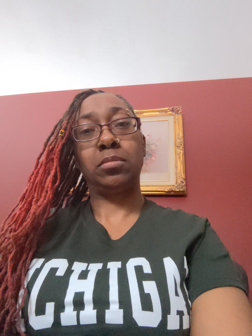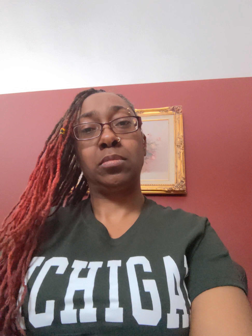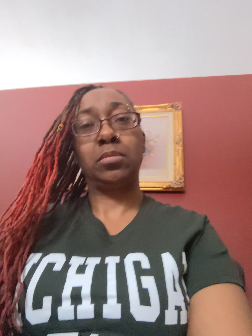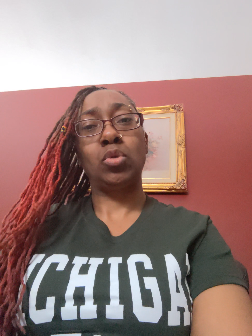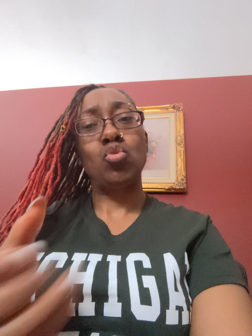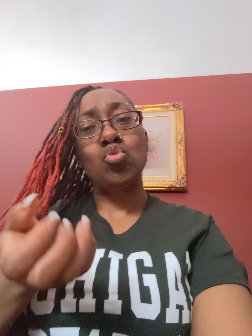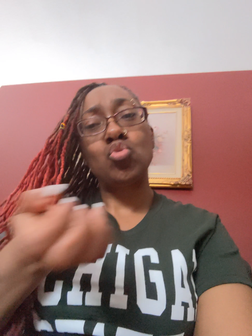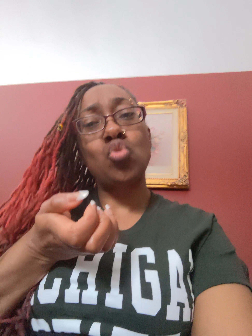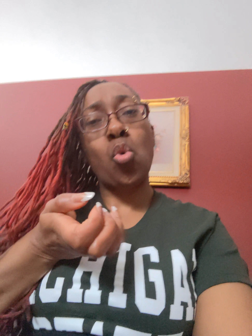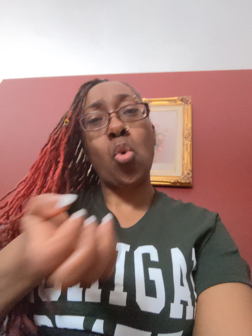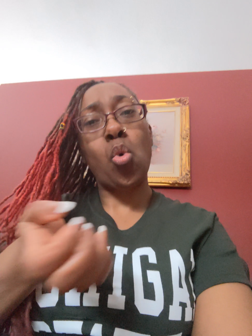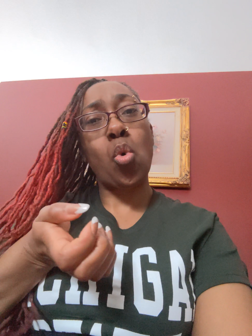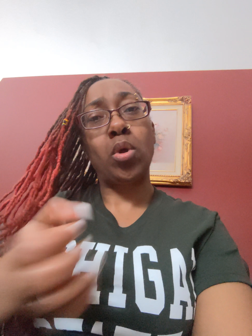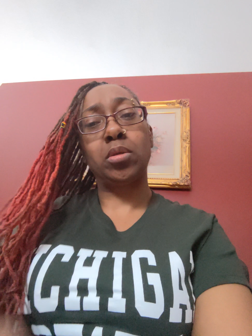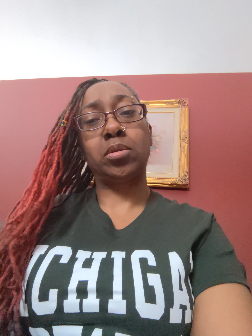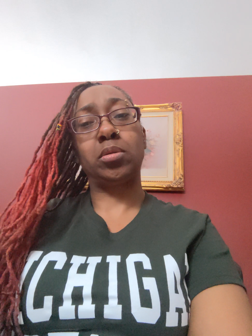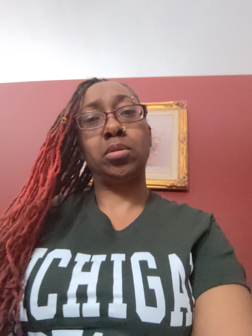drawer